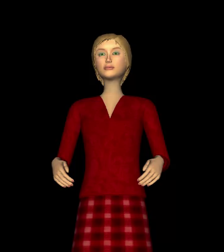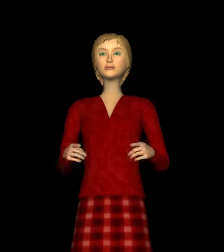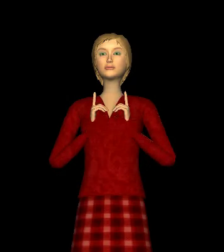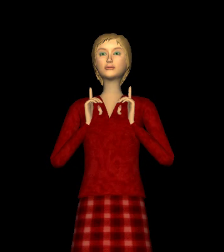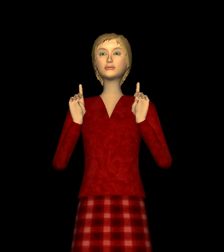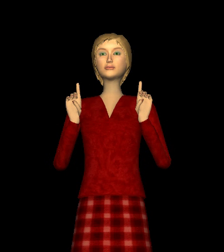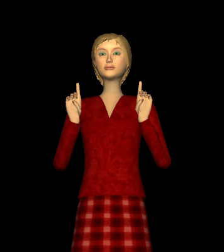ديمقراطية